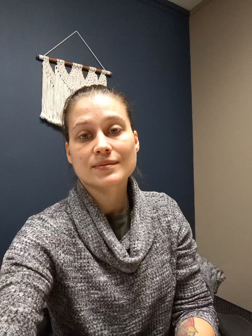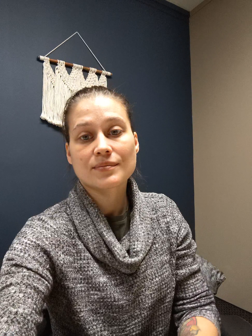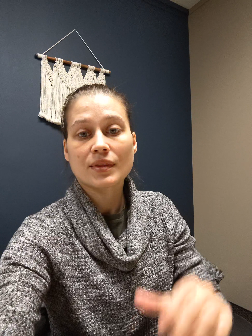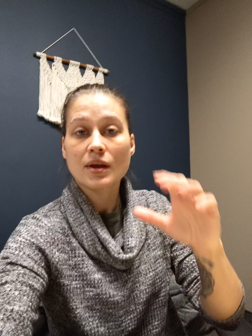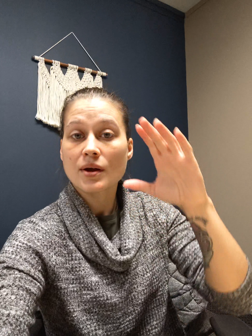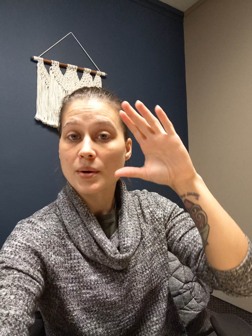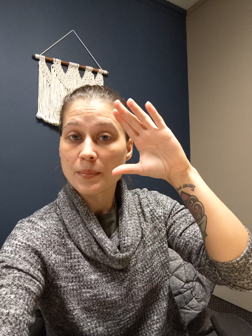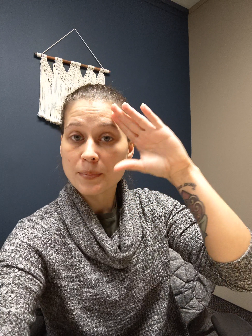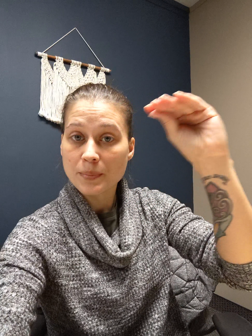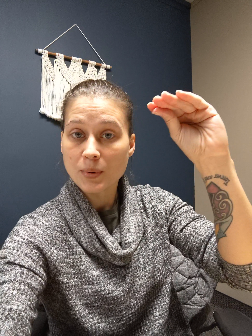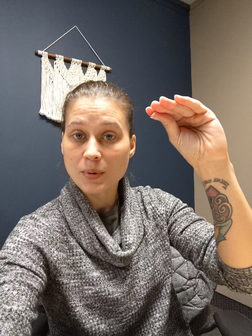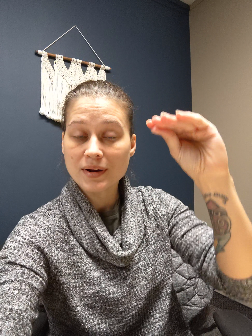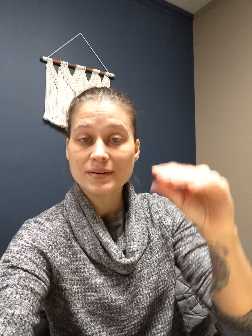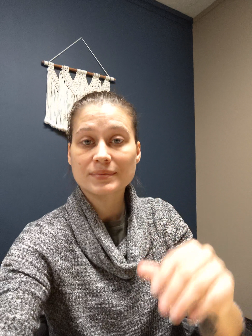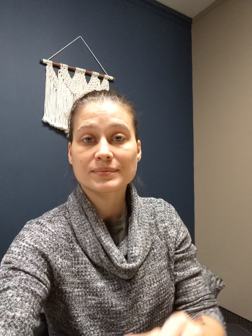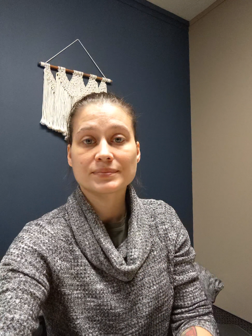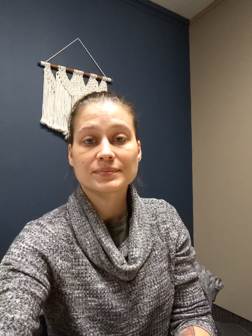boy